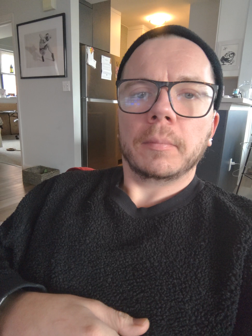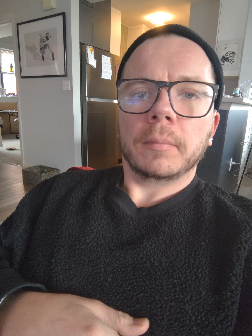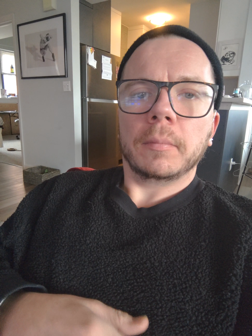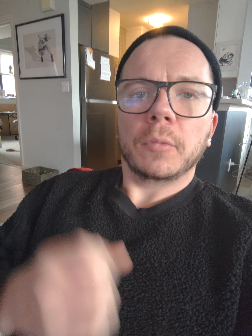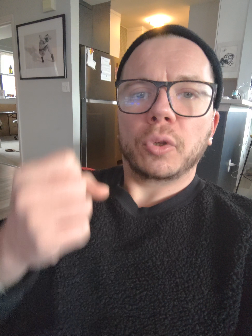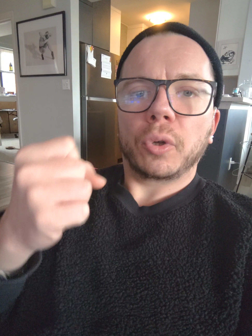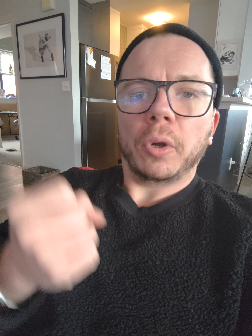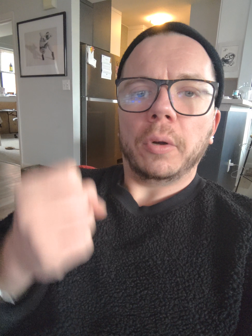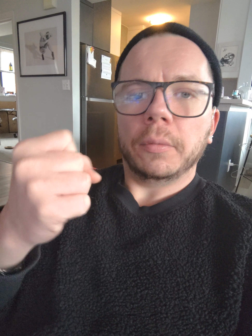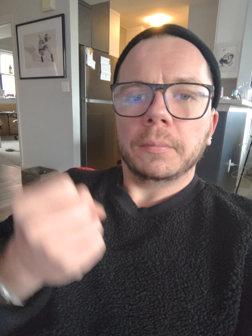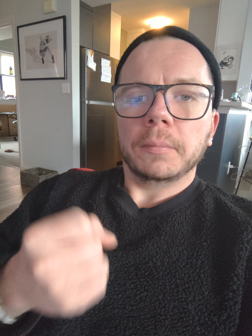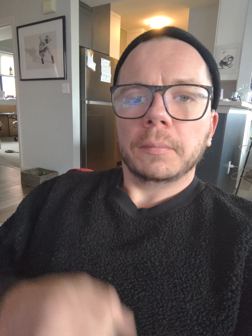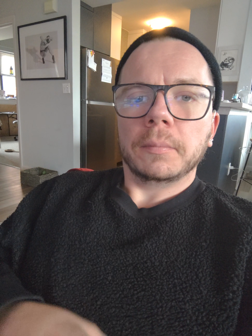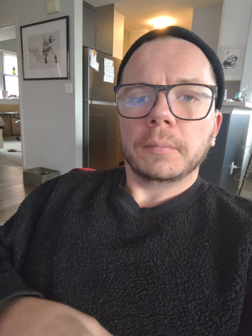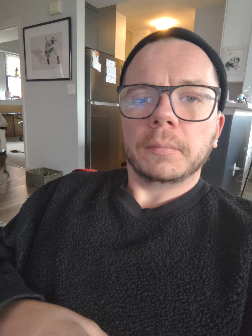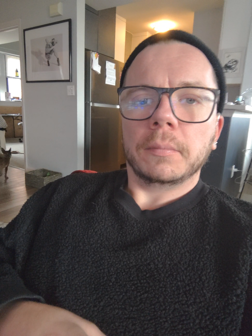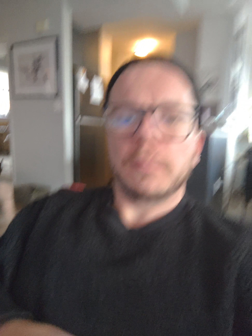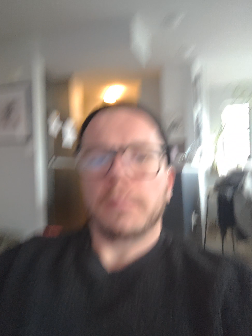car